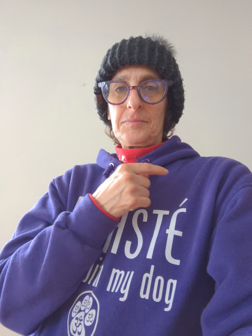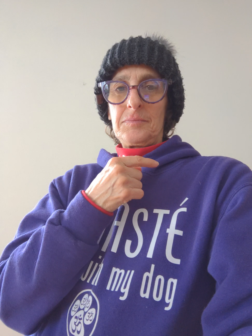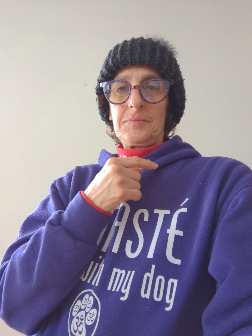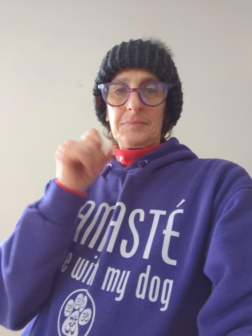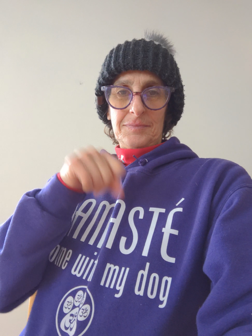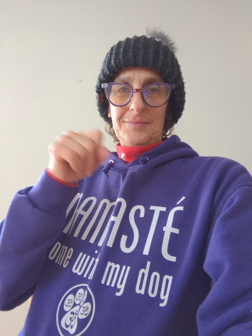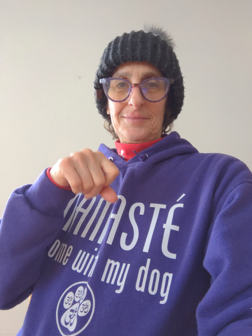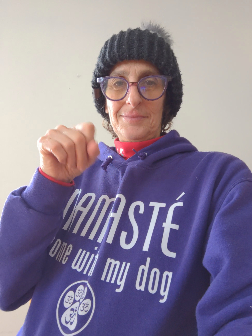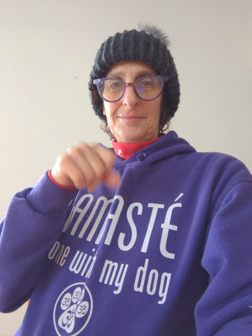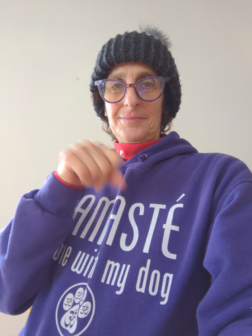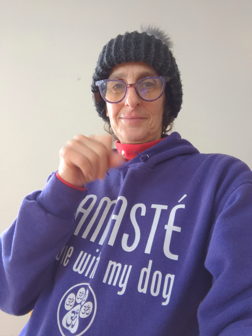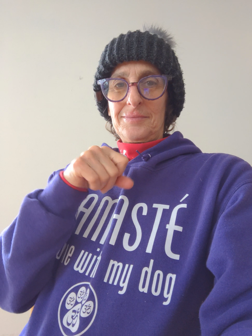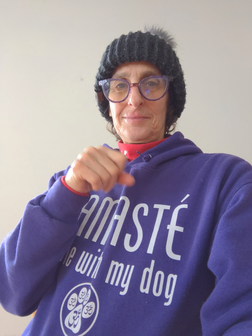yes